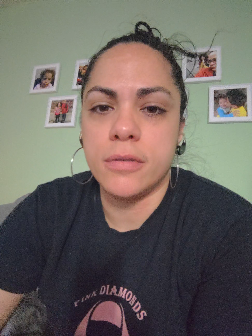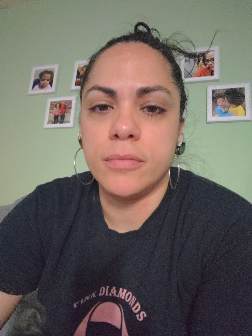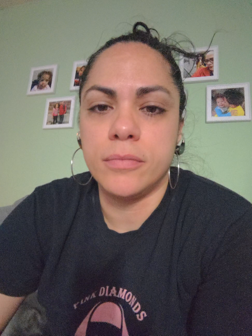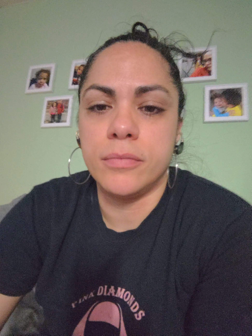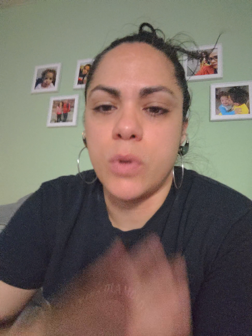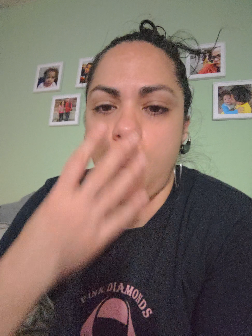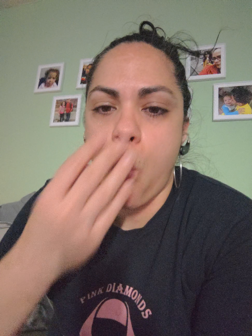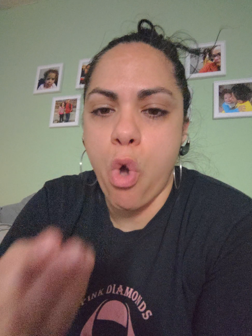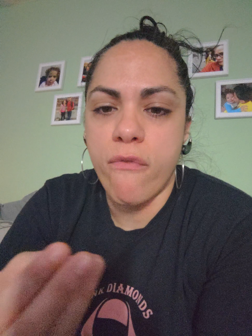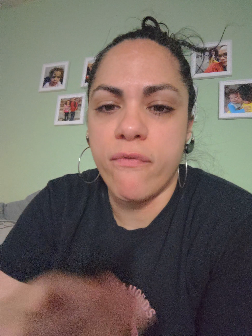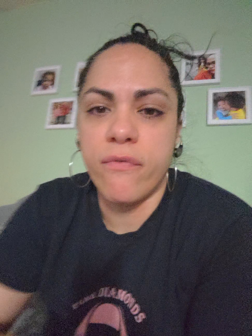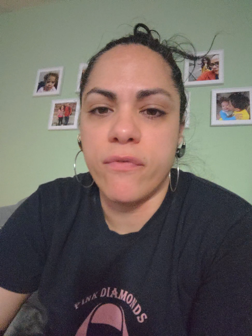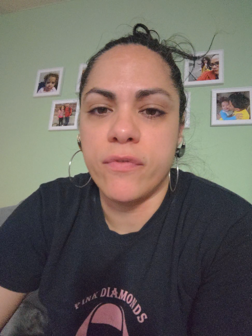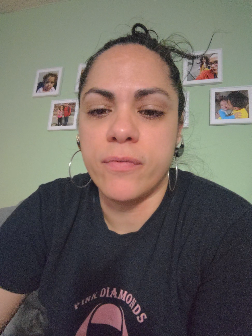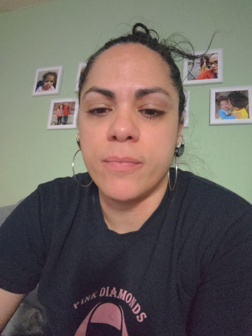wolf